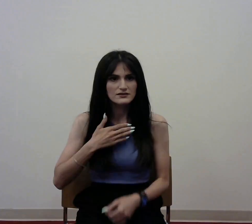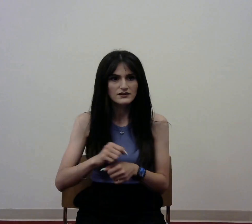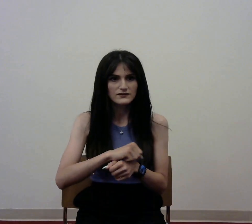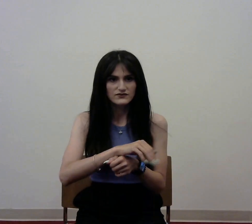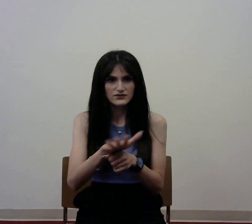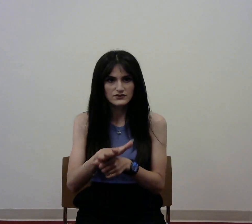covid